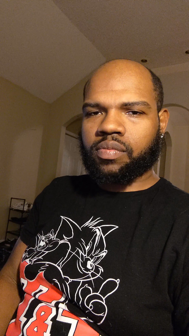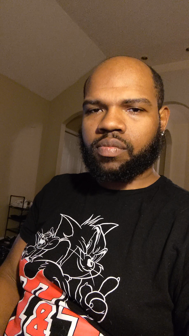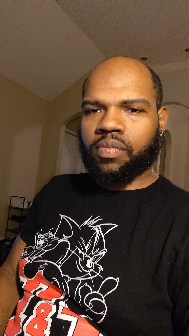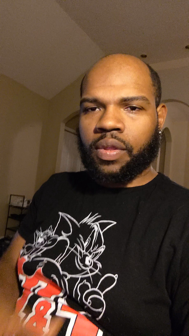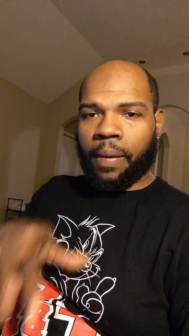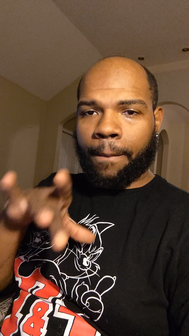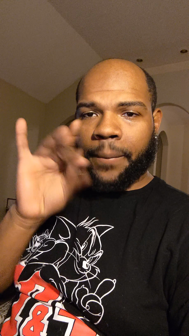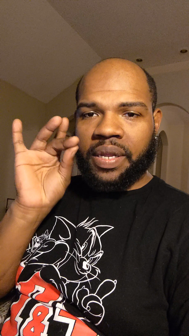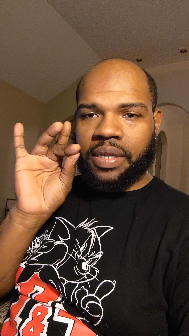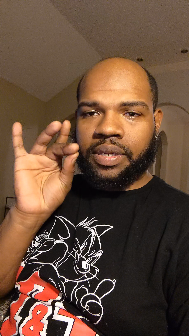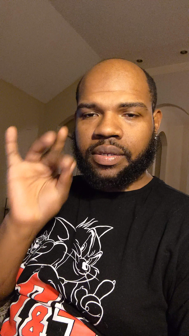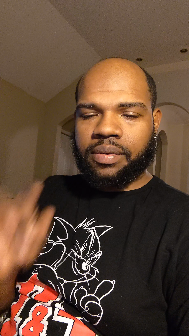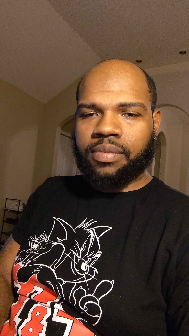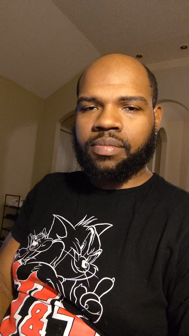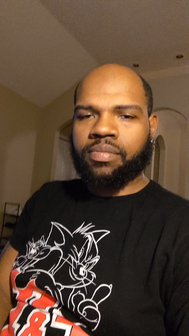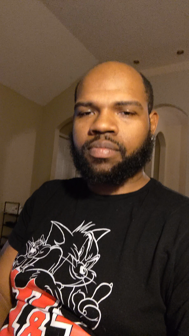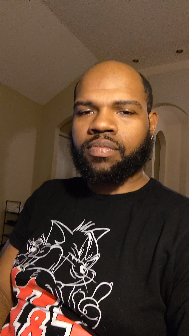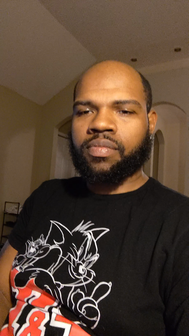pick